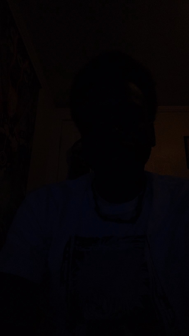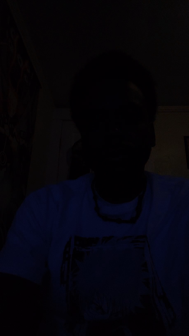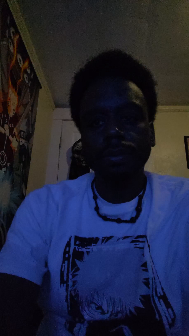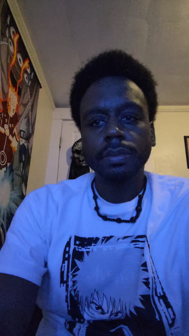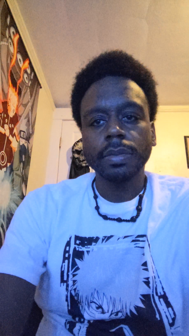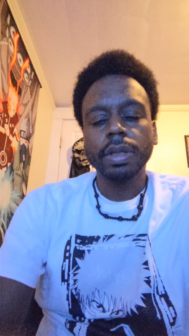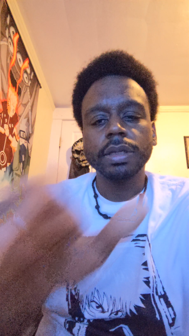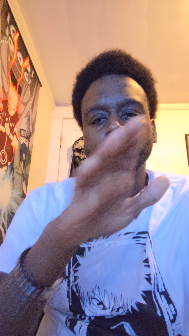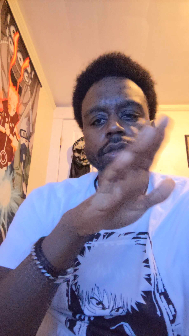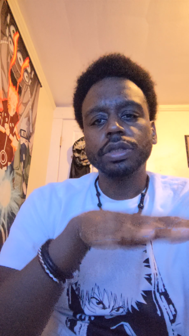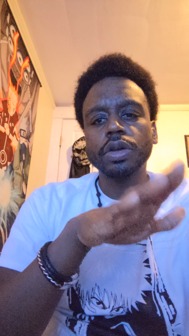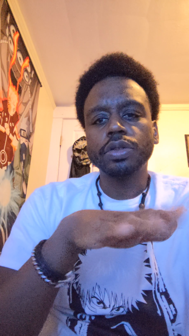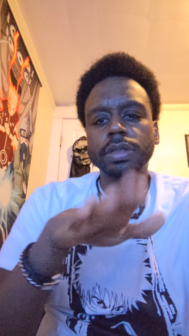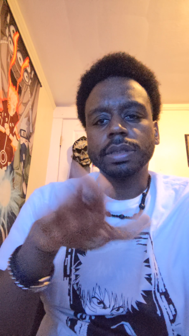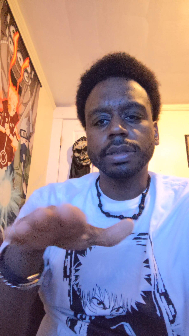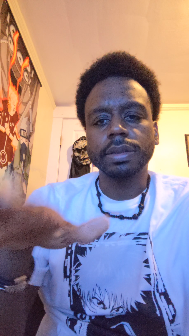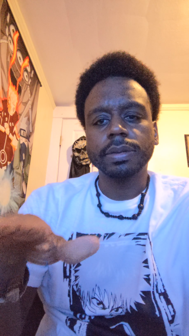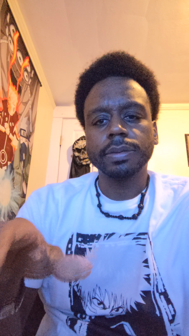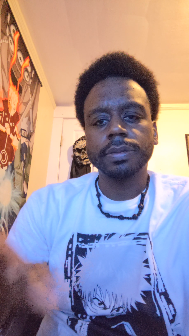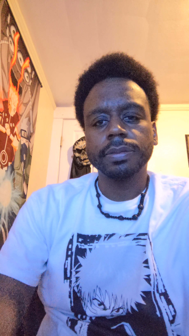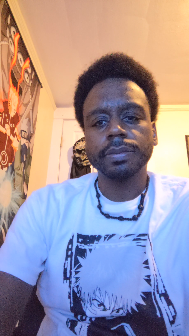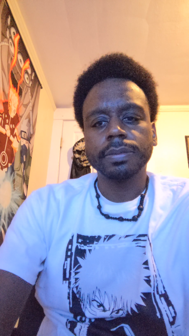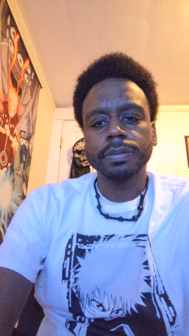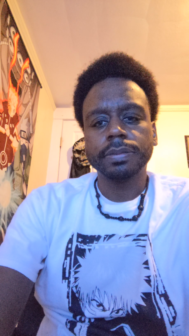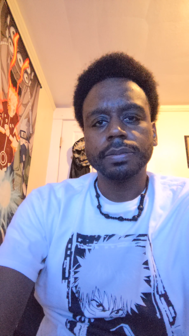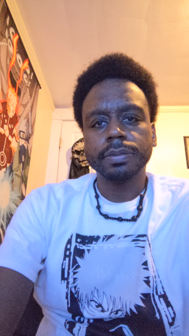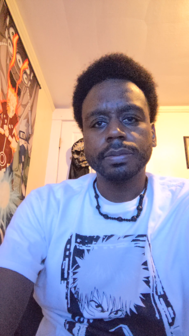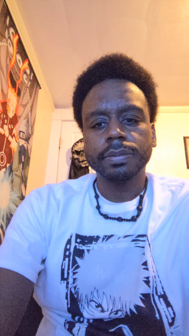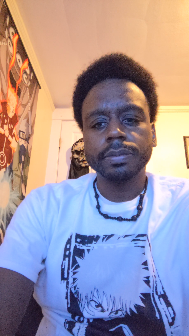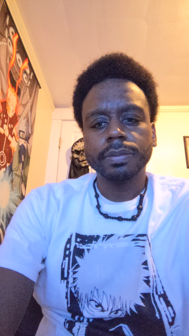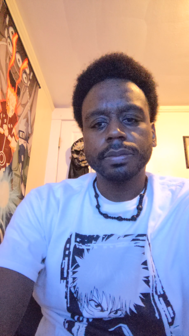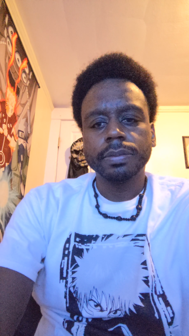children